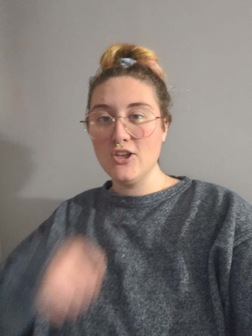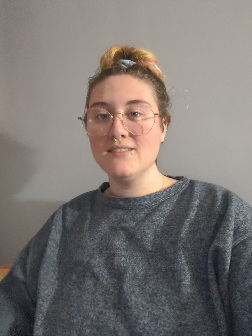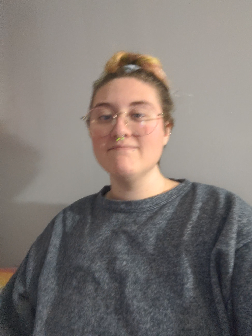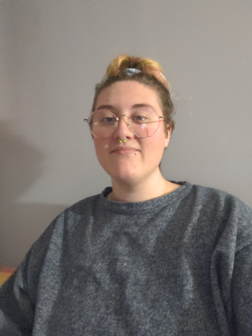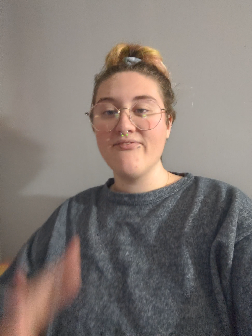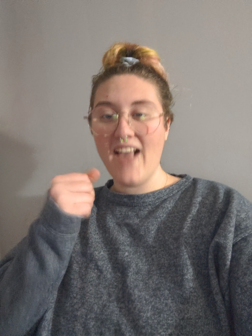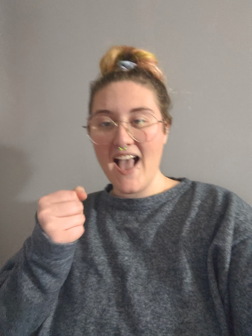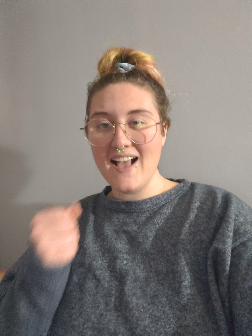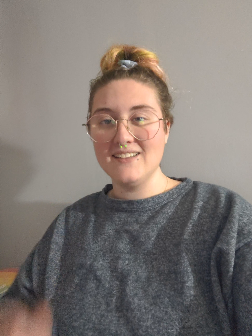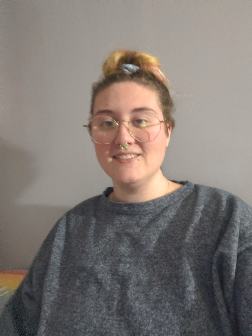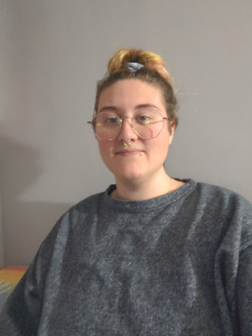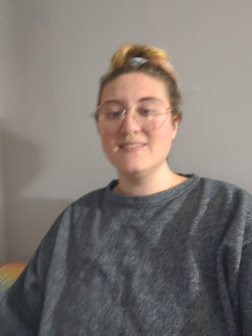fast